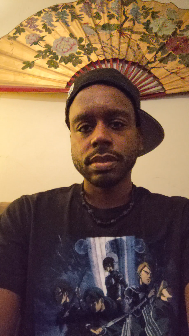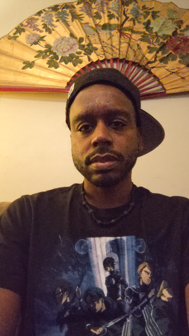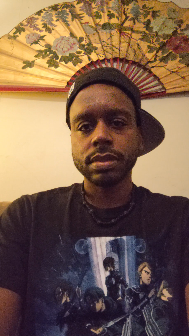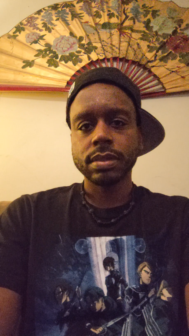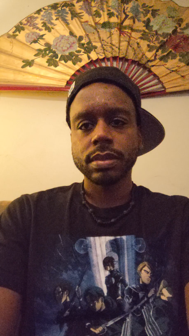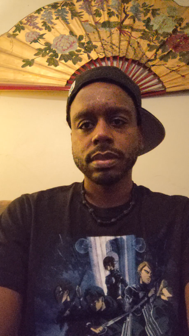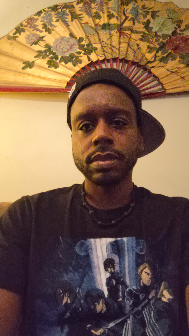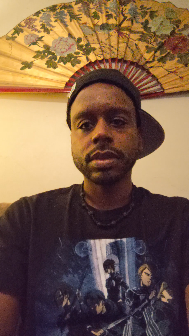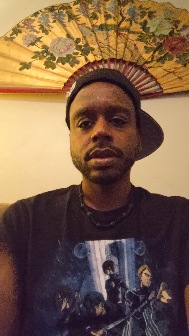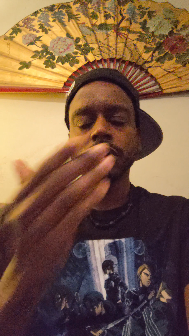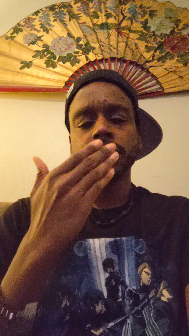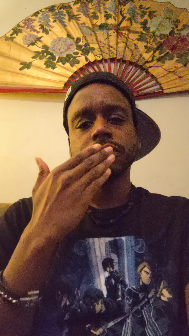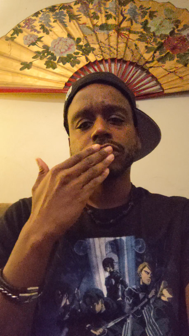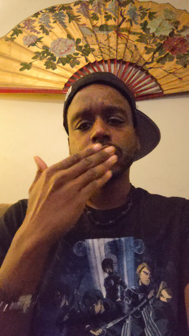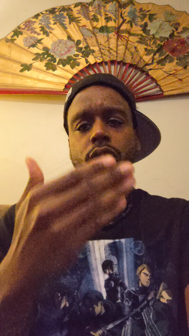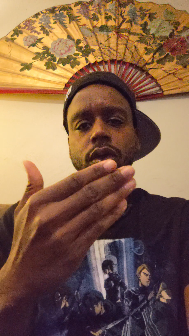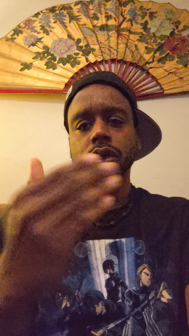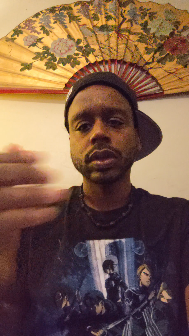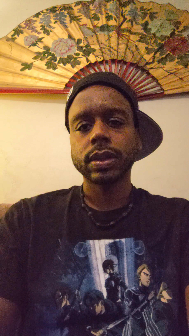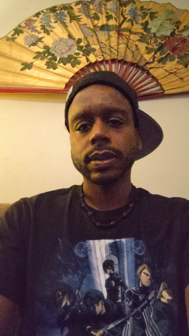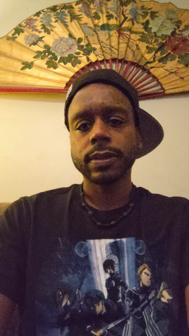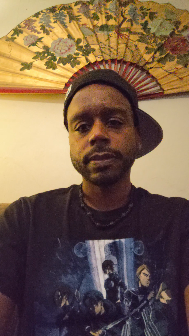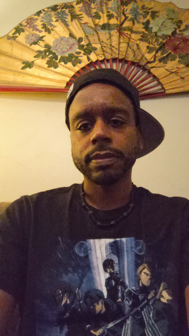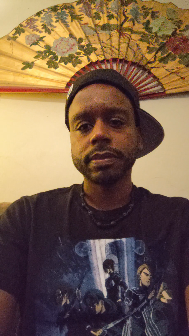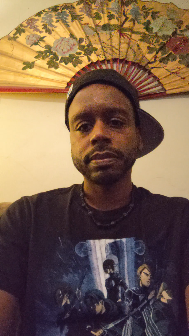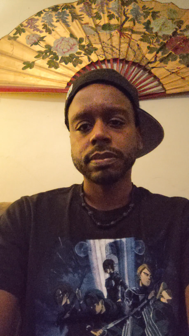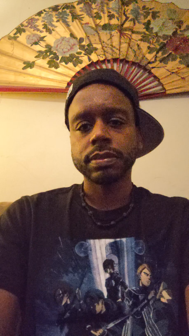good